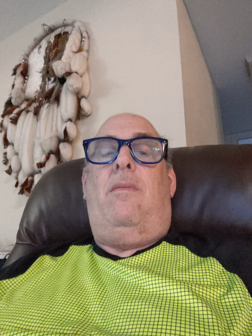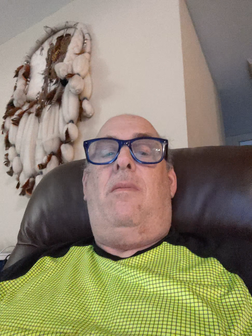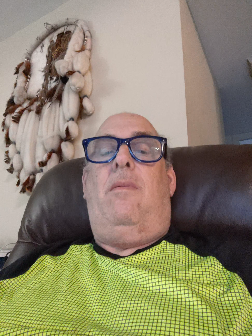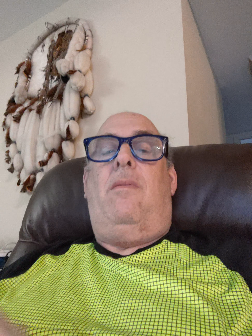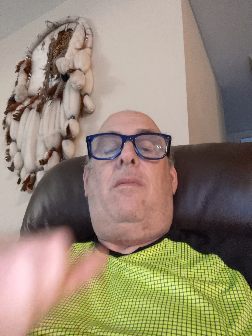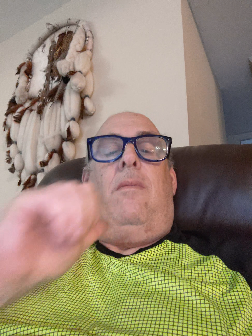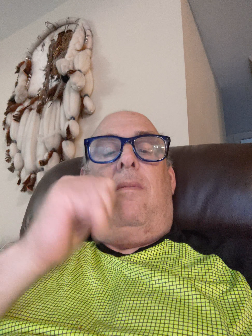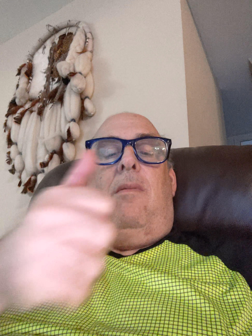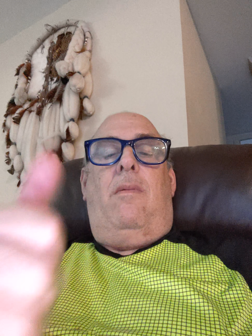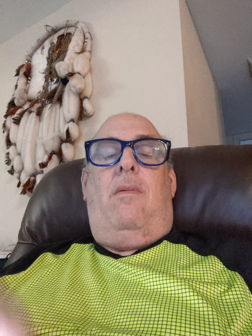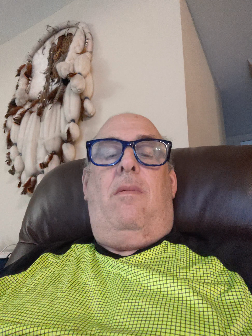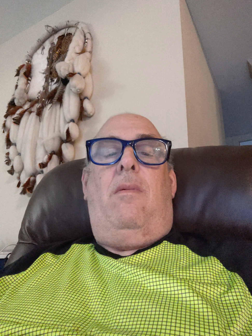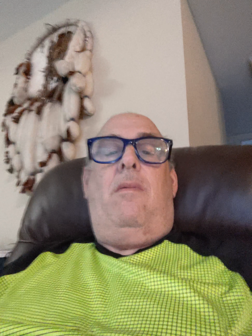tomorrow